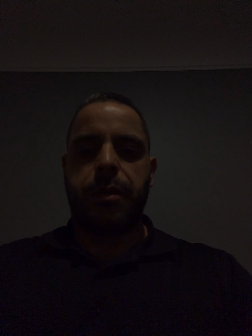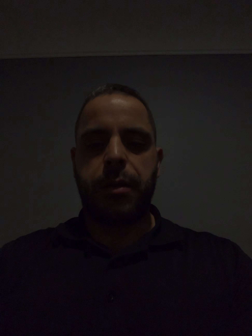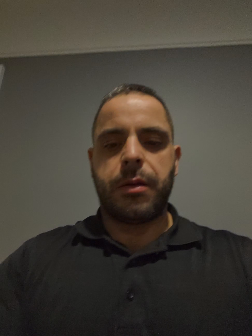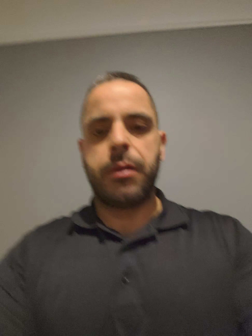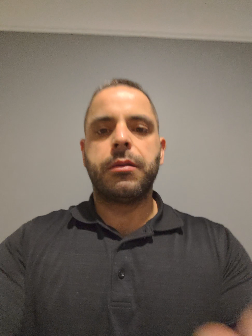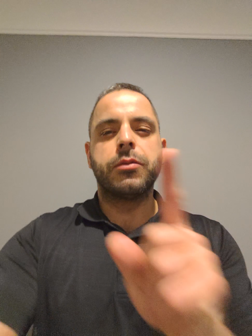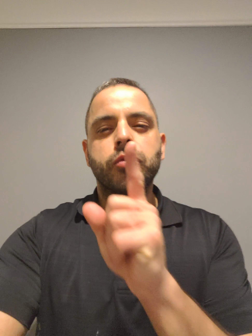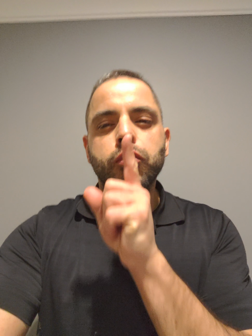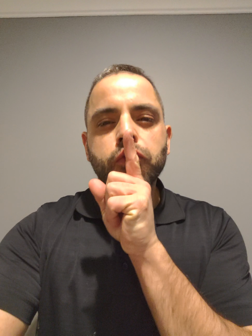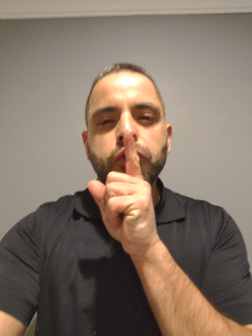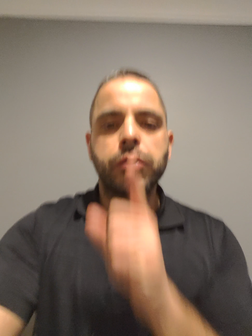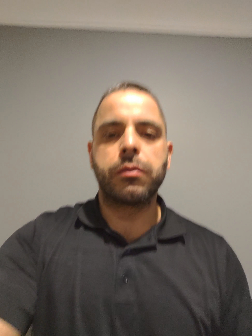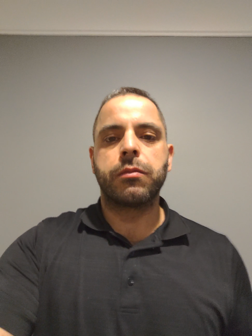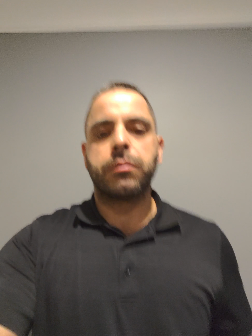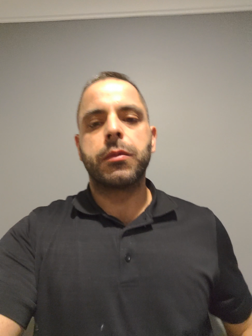shhh